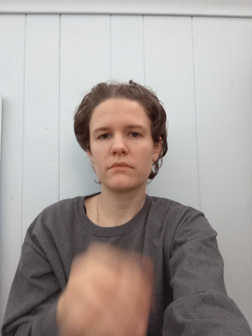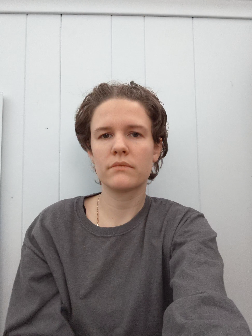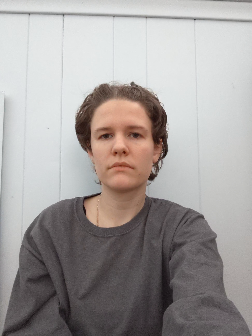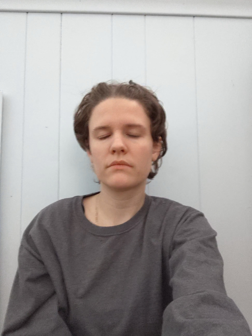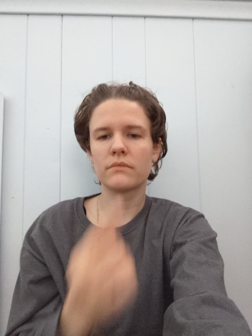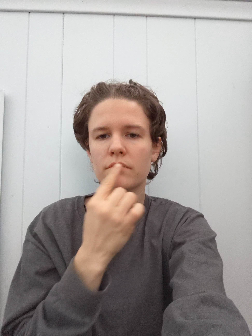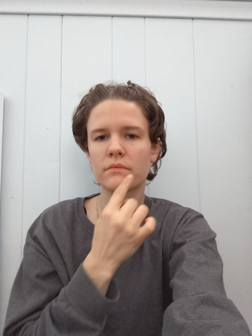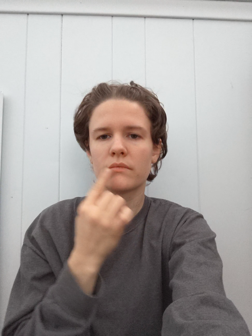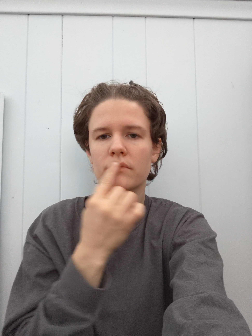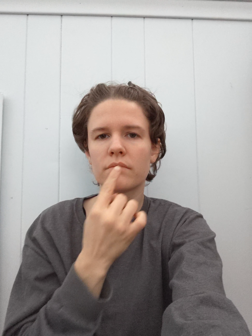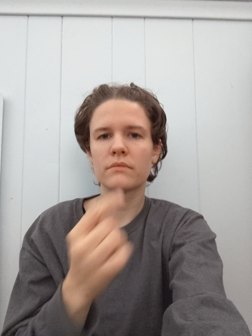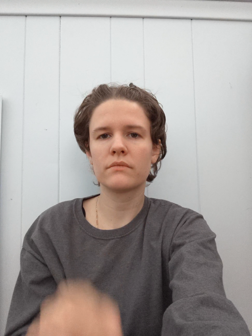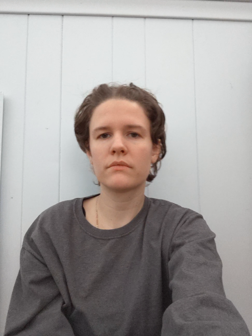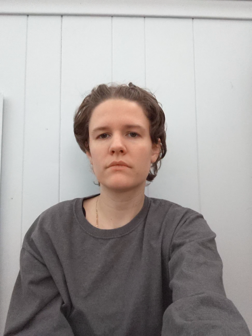mouth